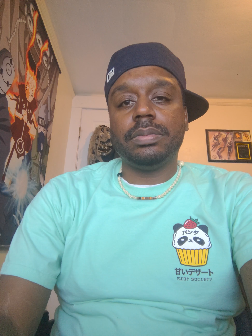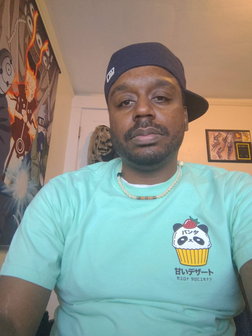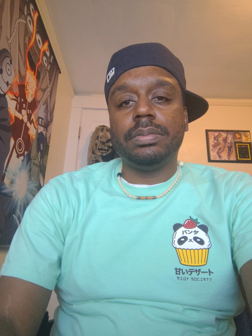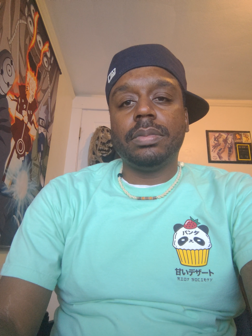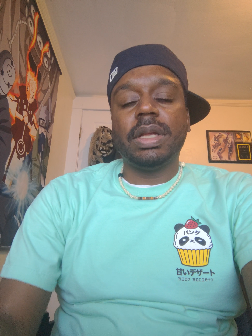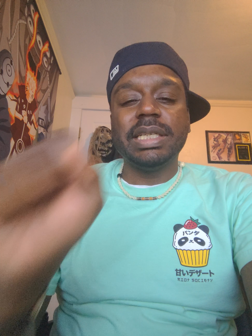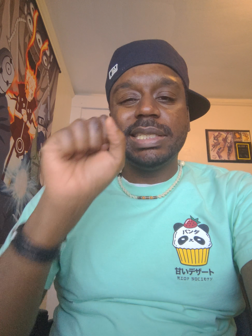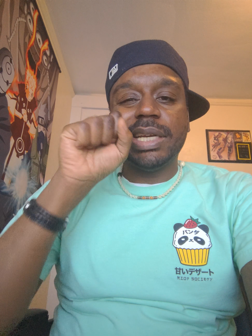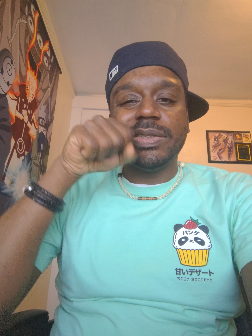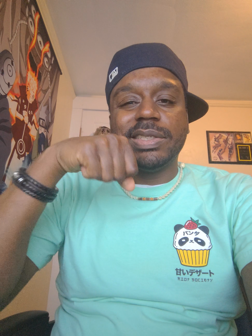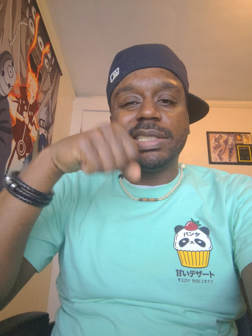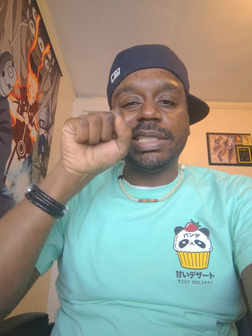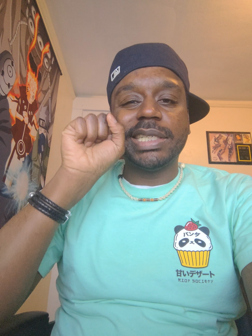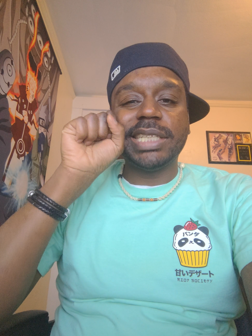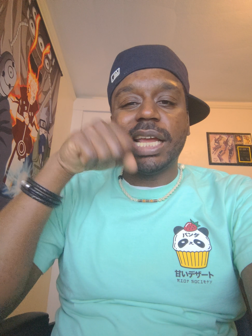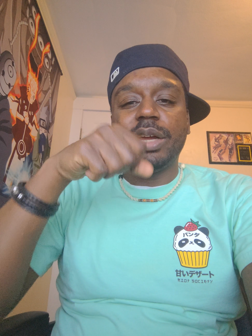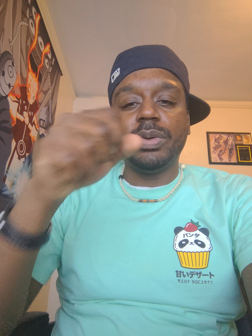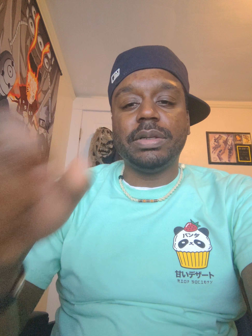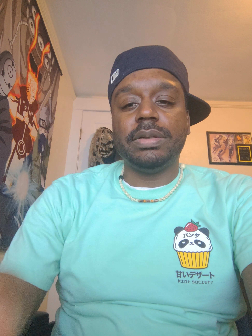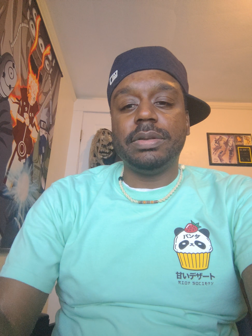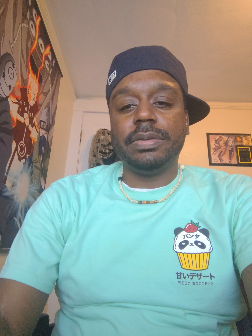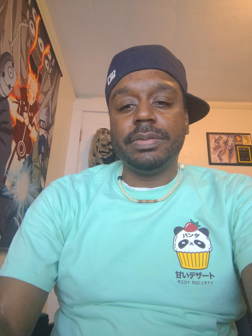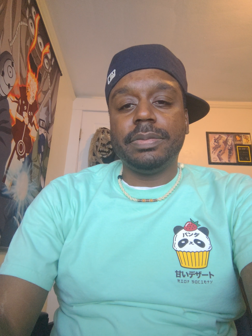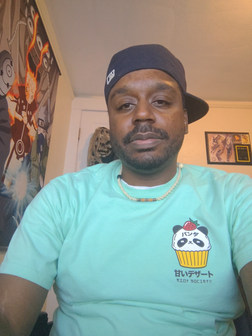carrot